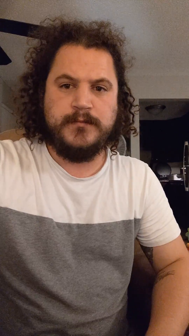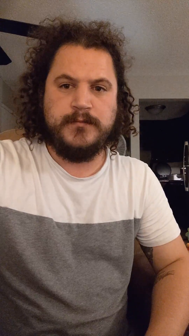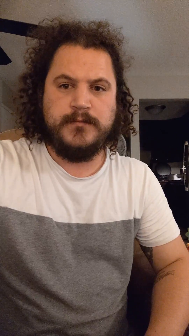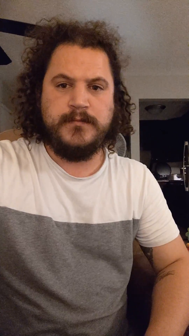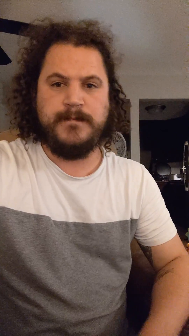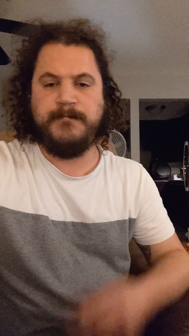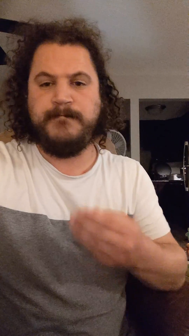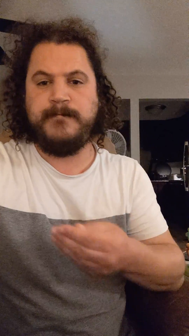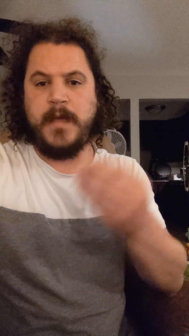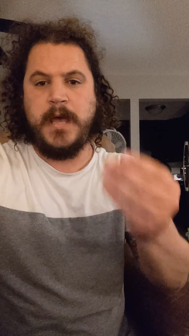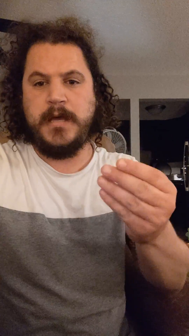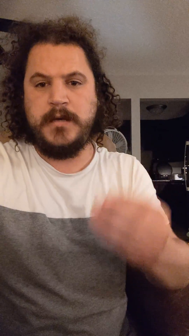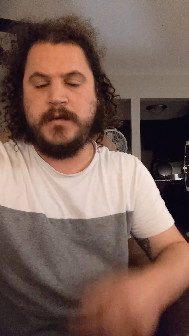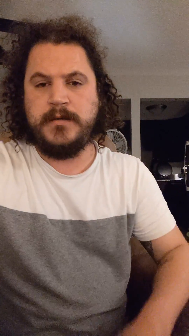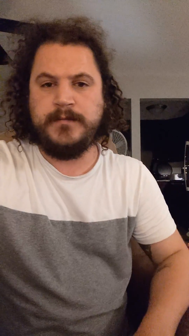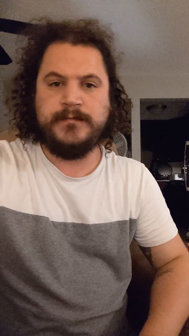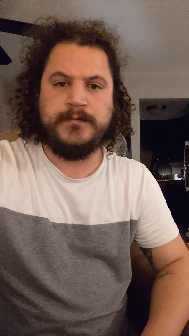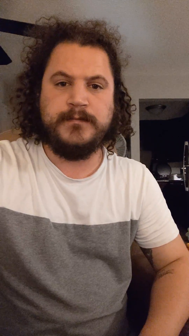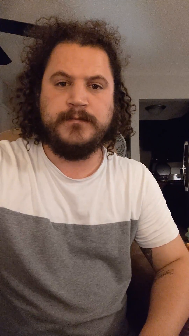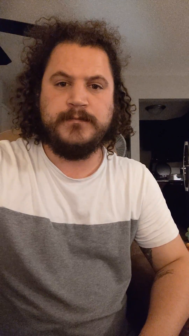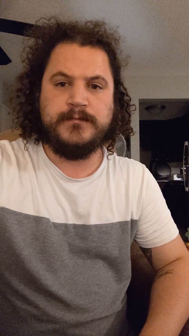buy